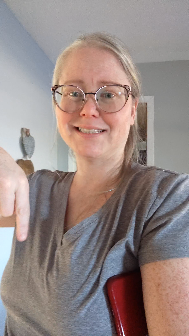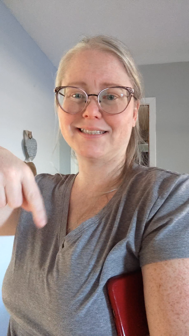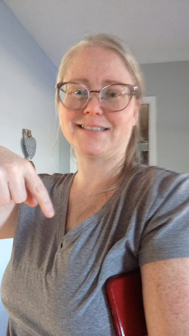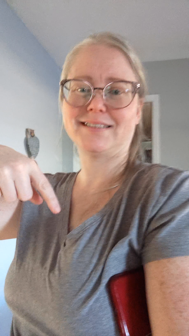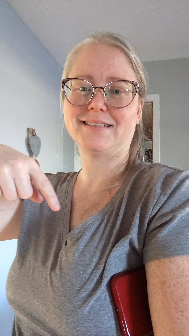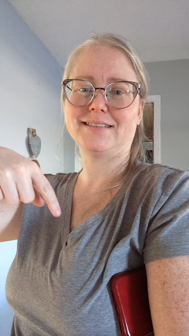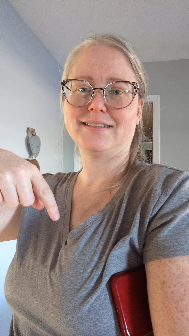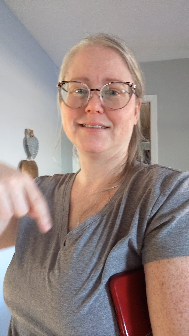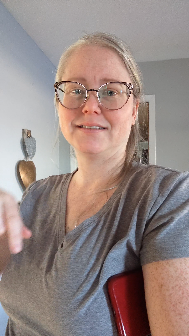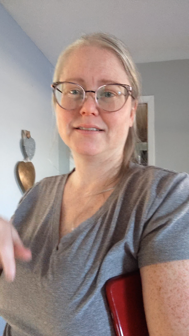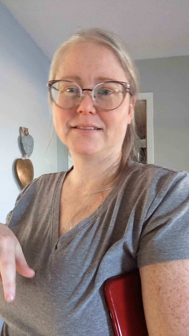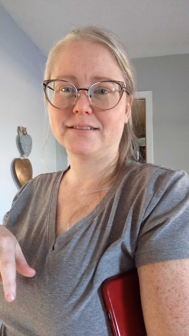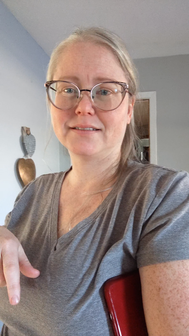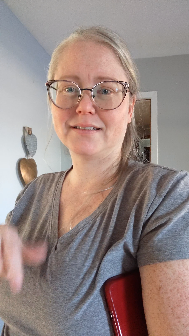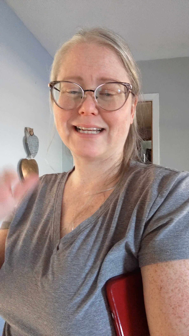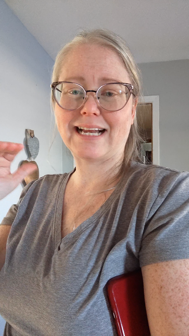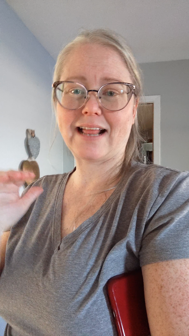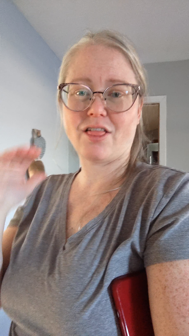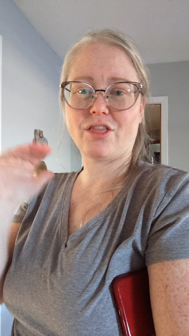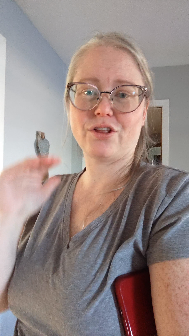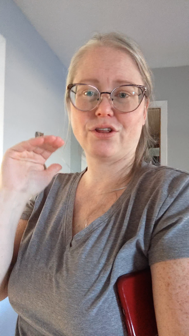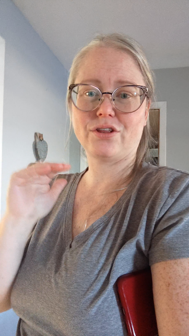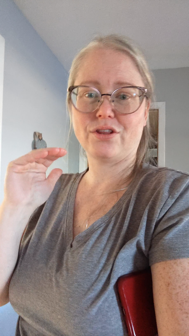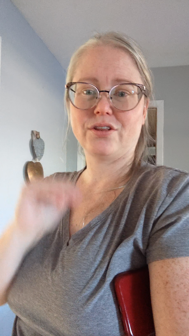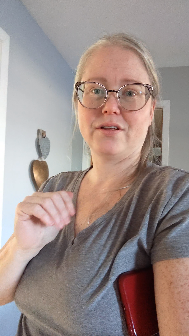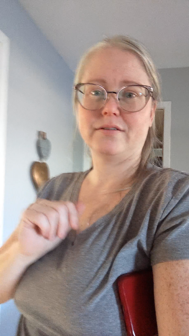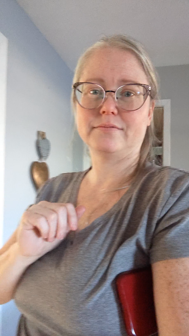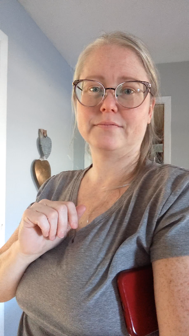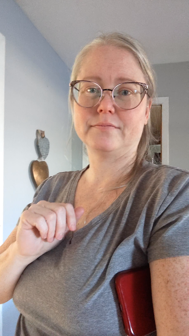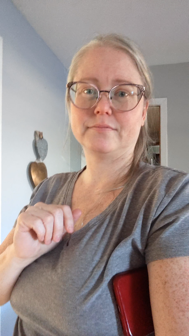little